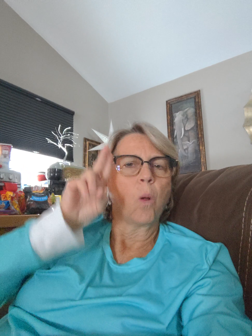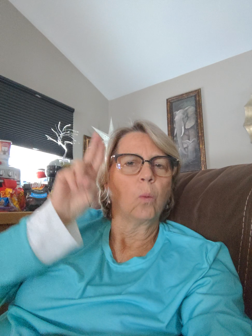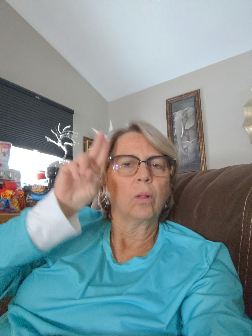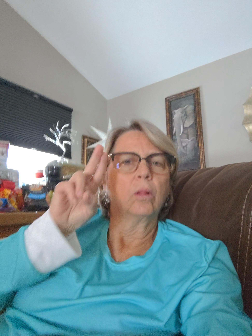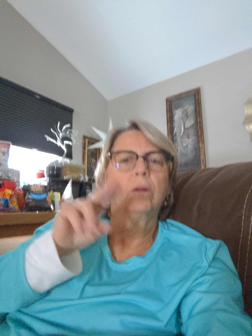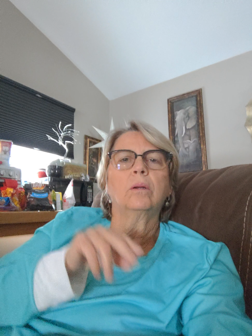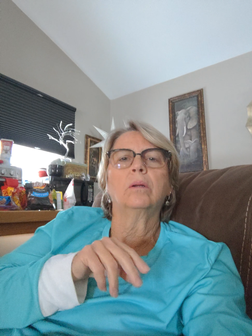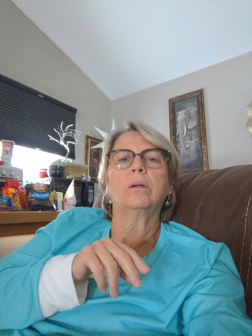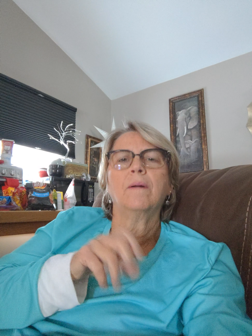uncle